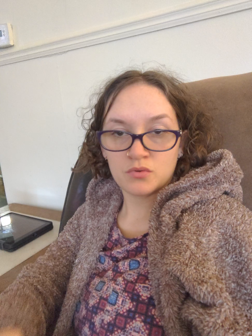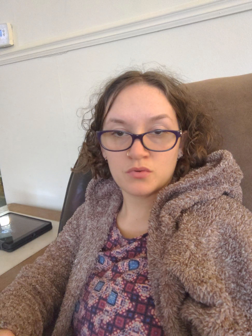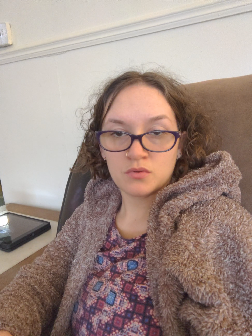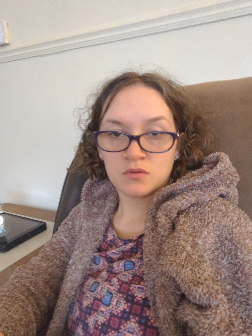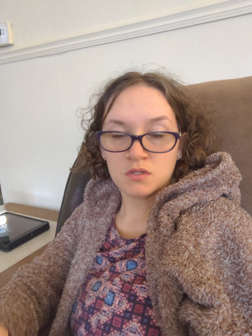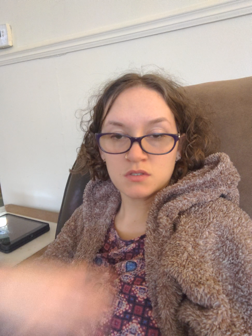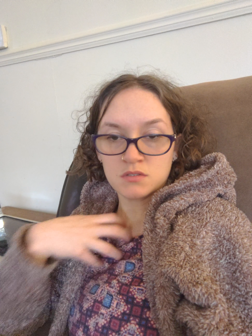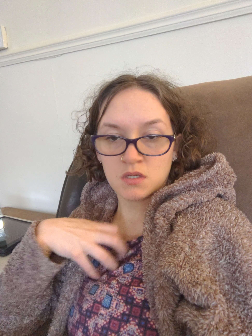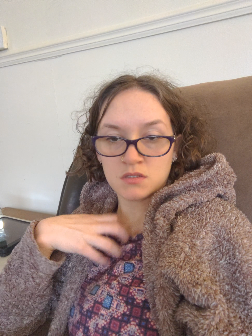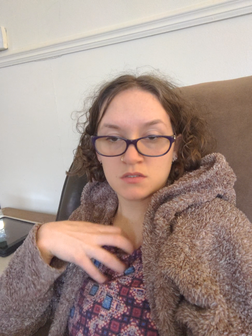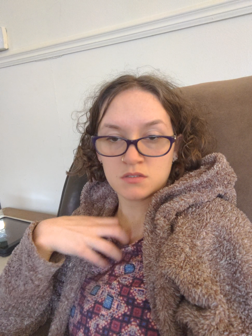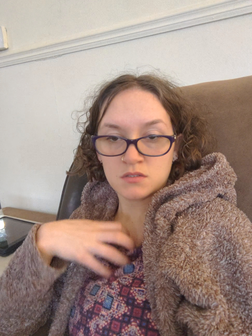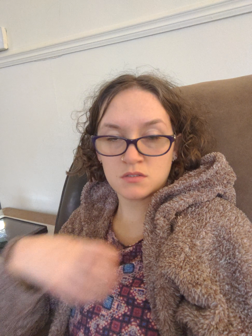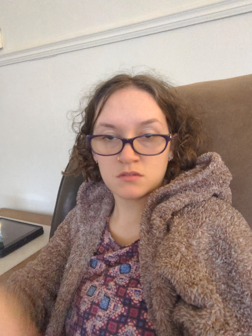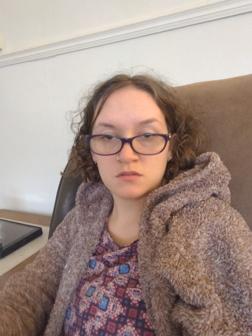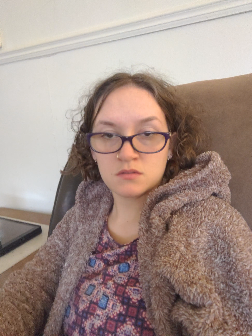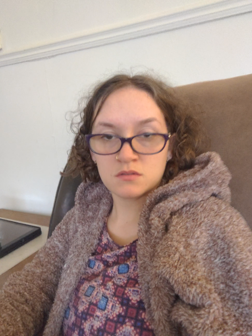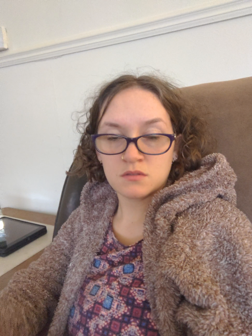yucky